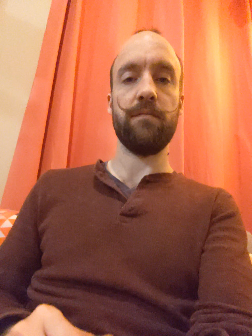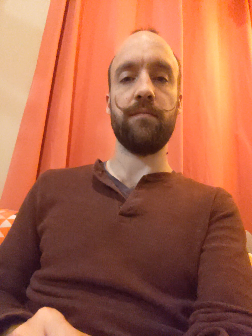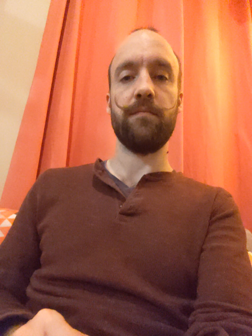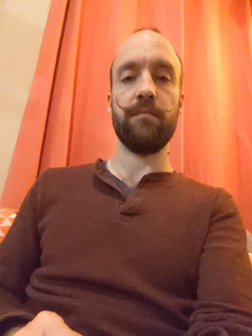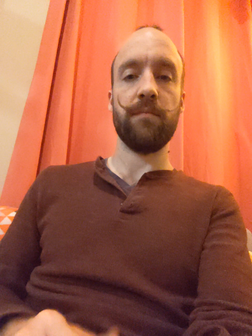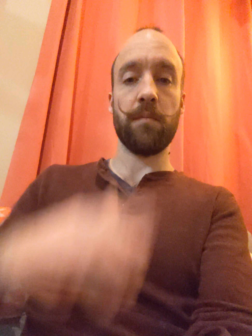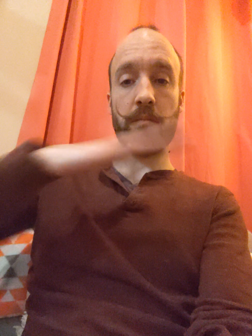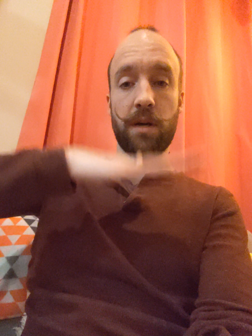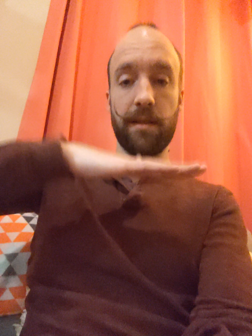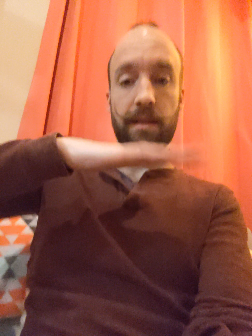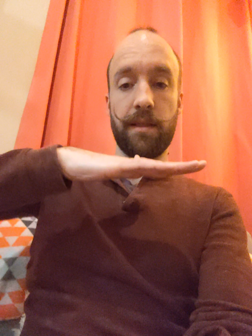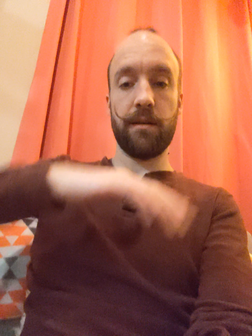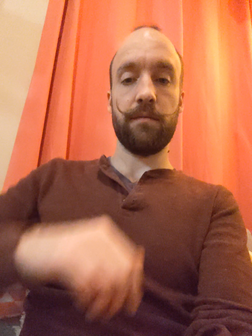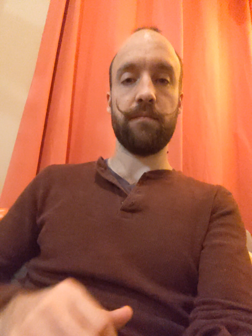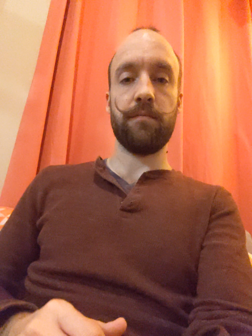table